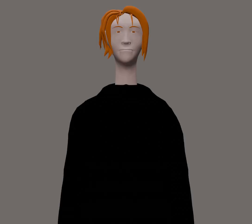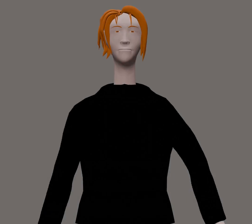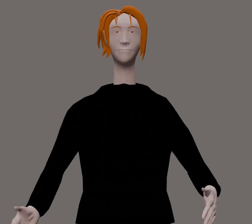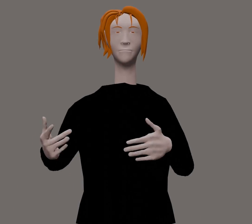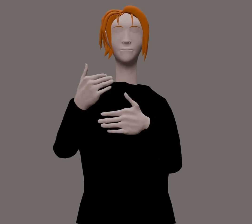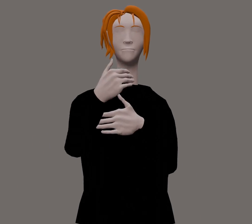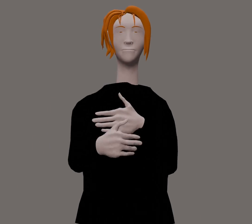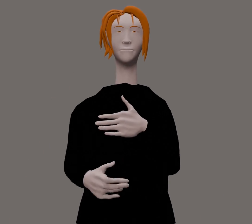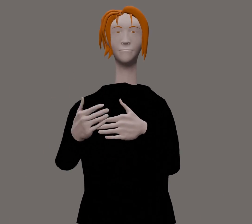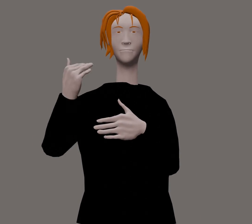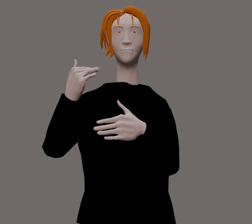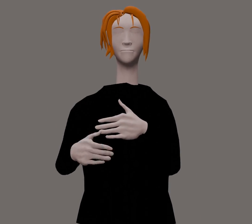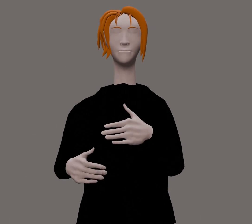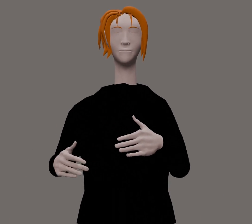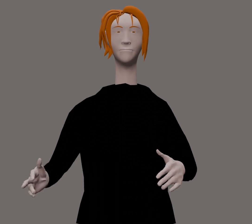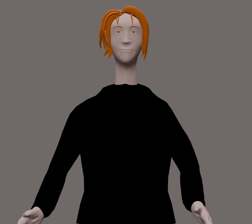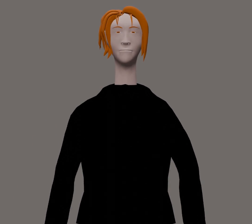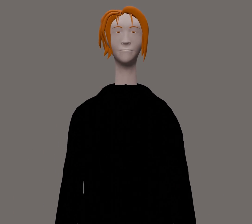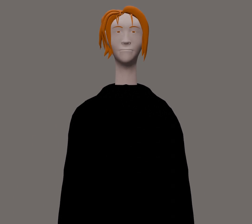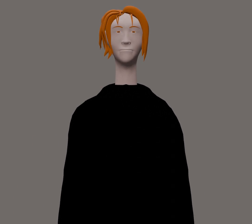Bread